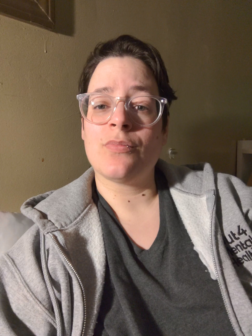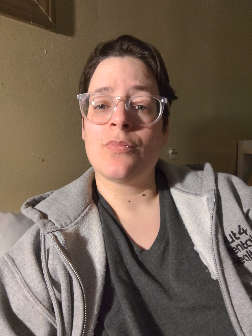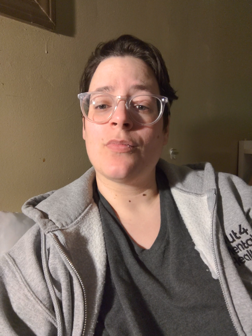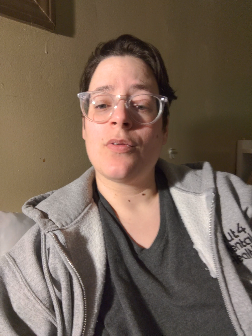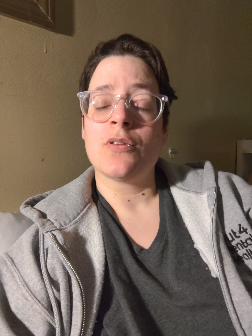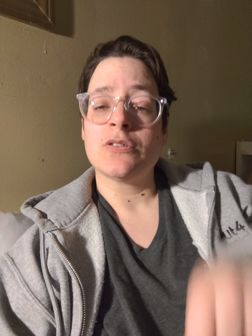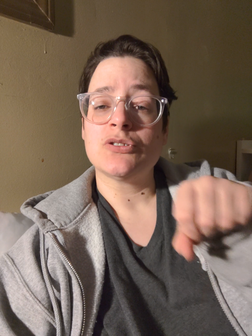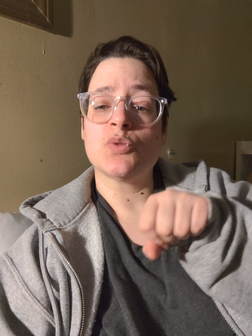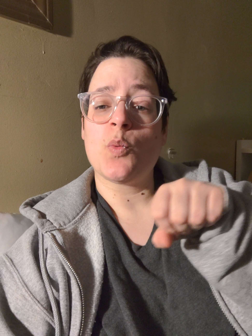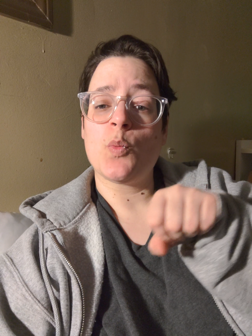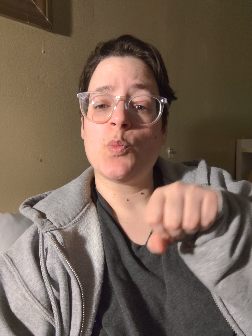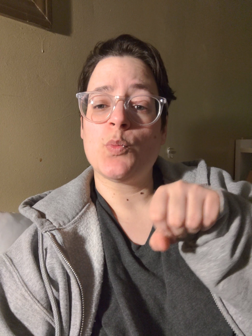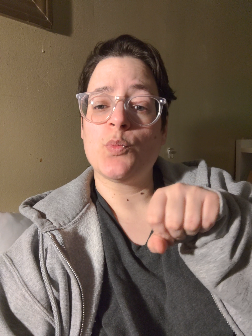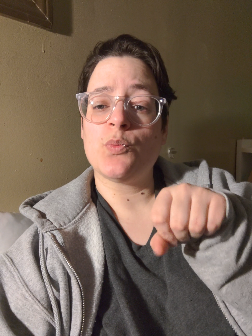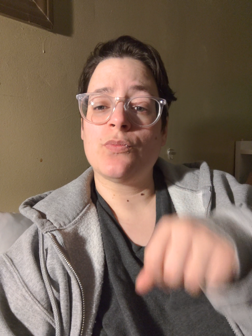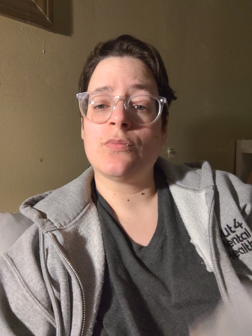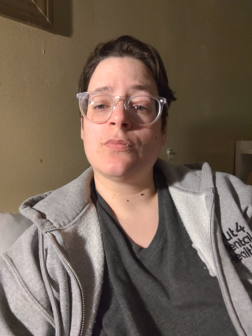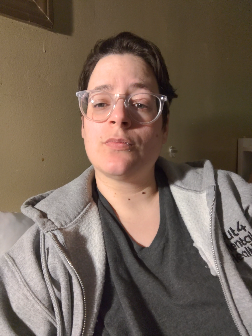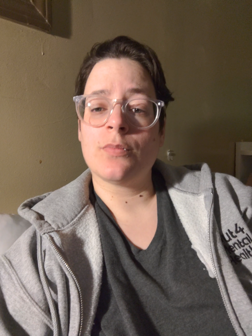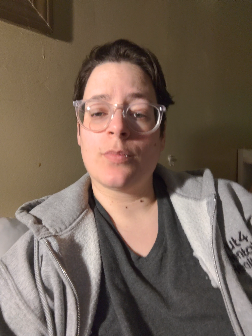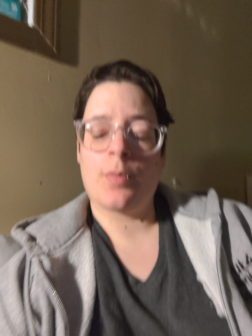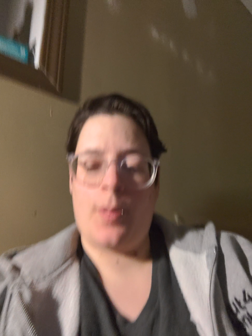shoe